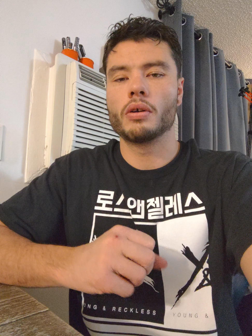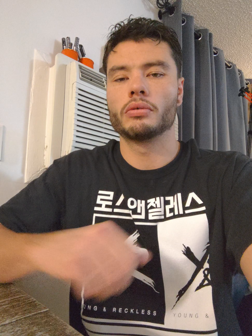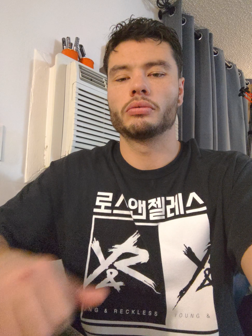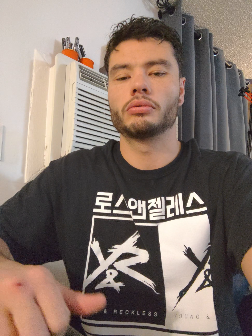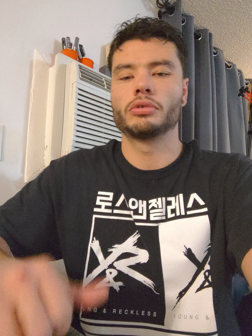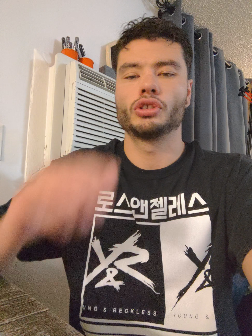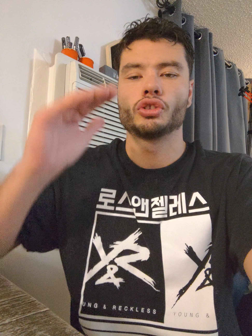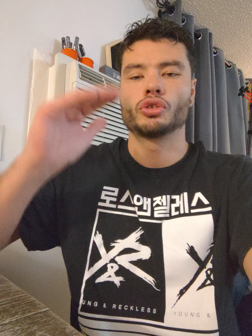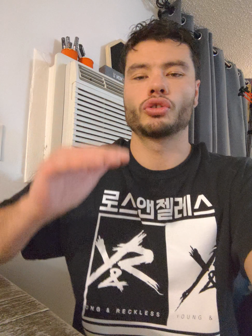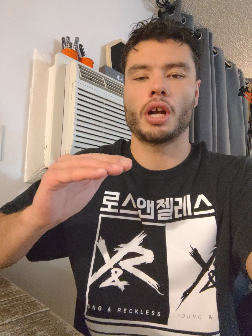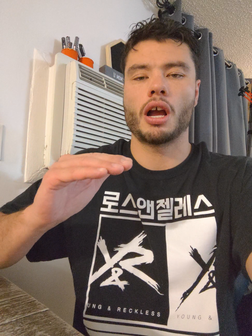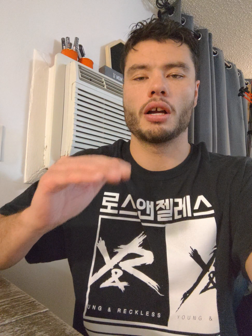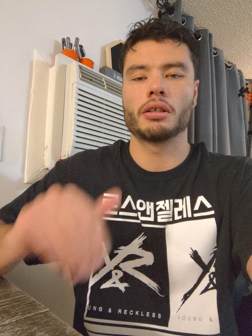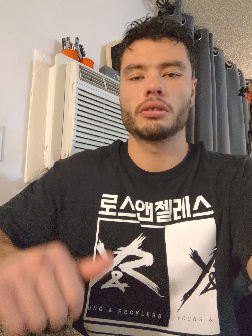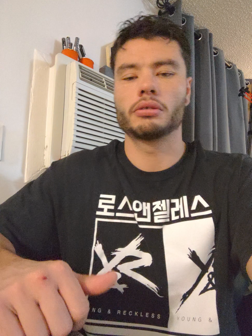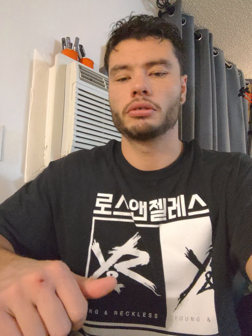child